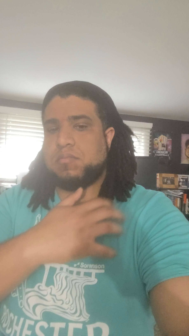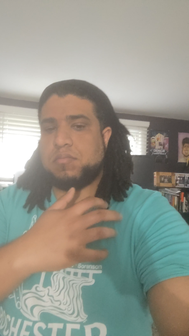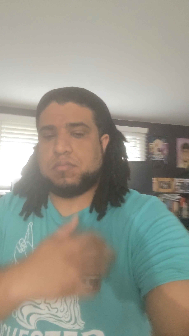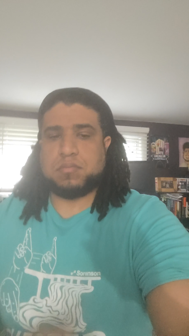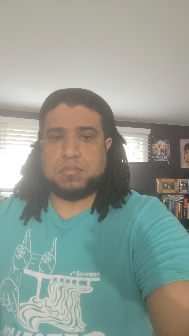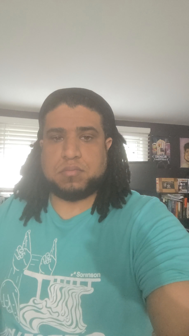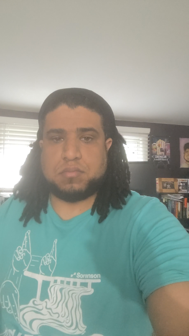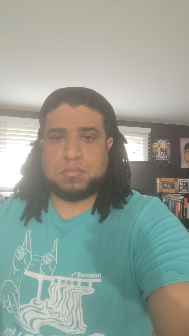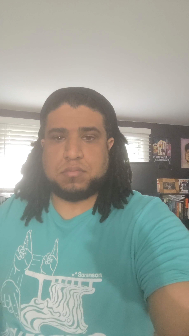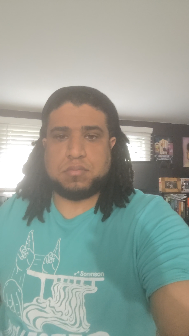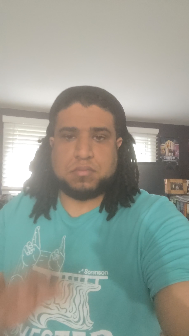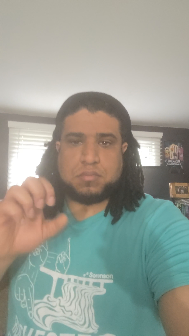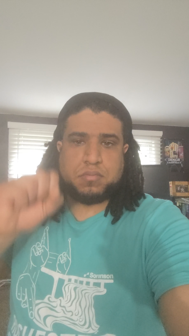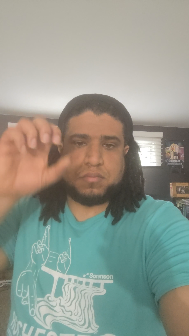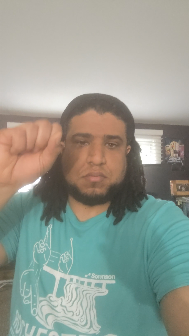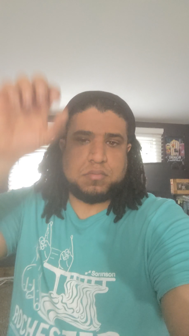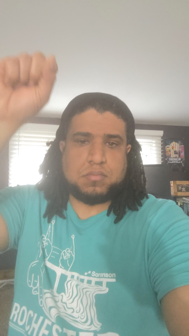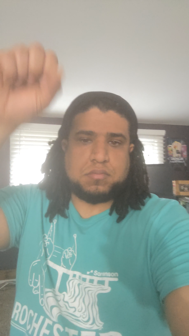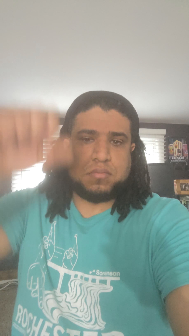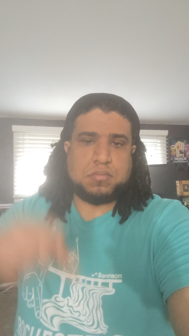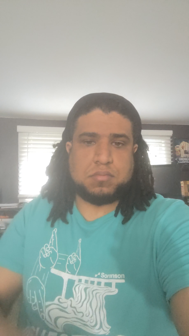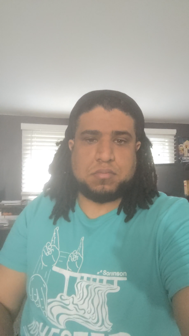ladder